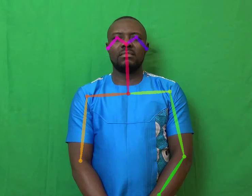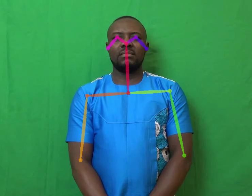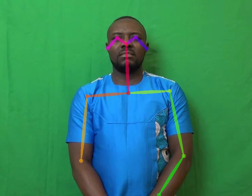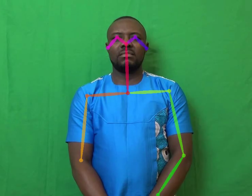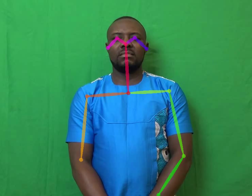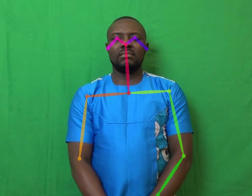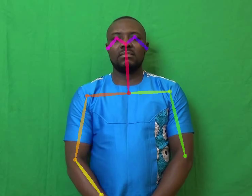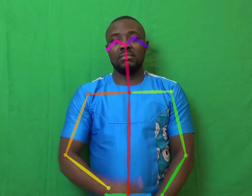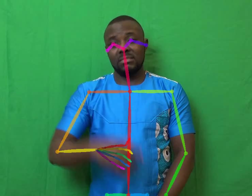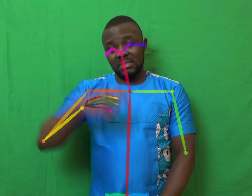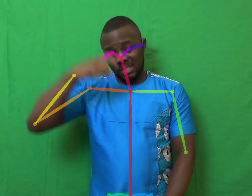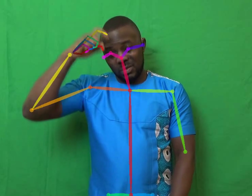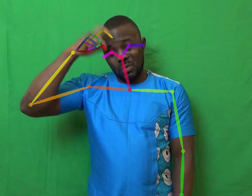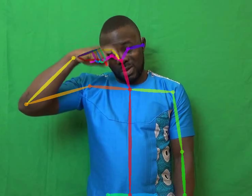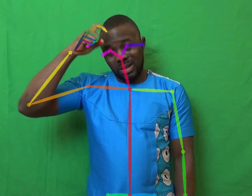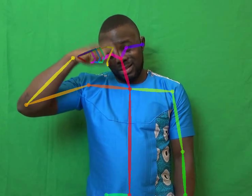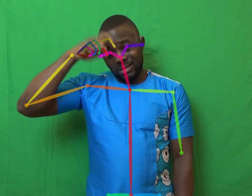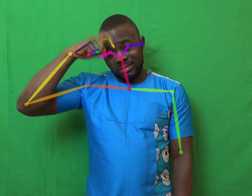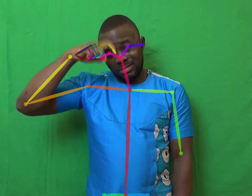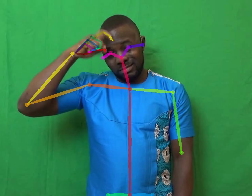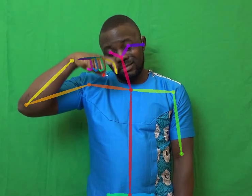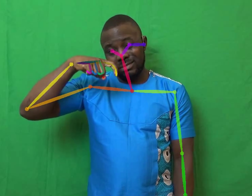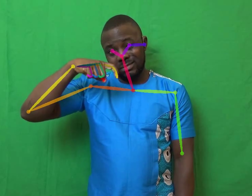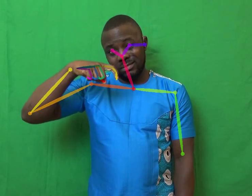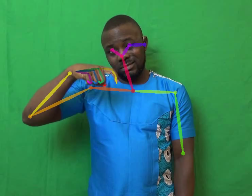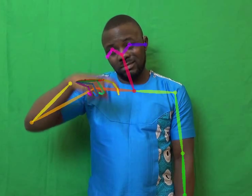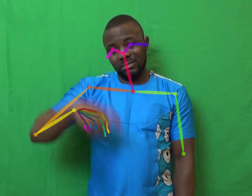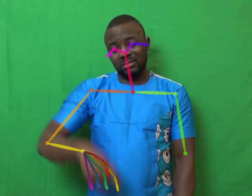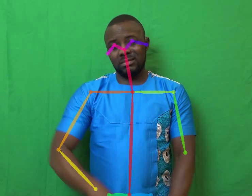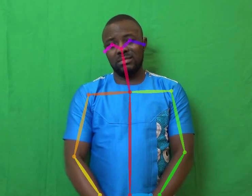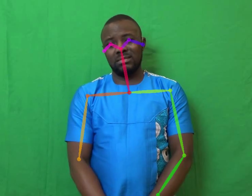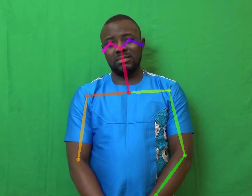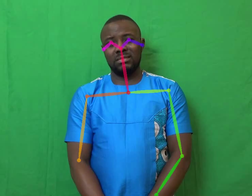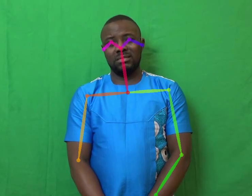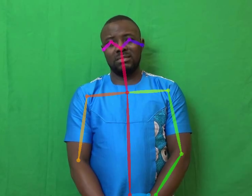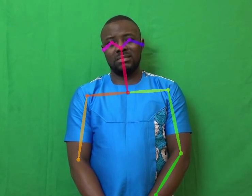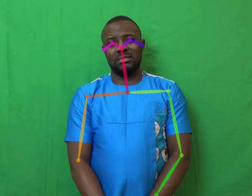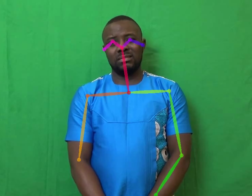wise